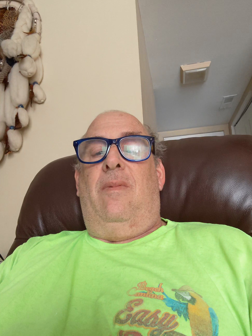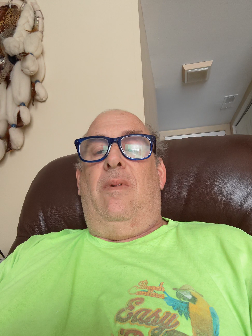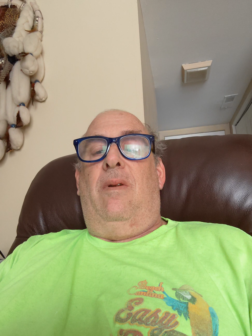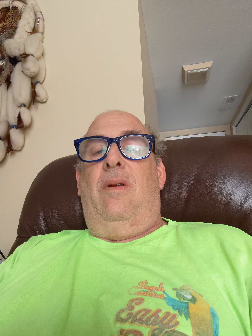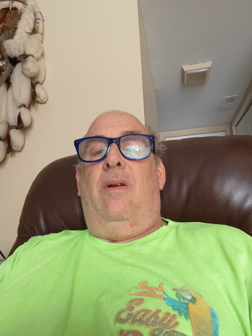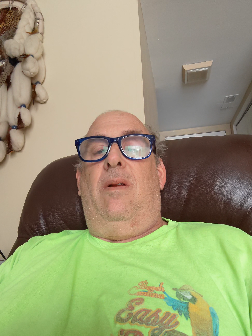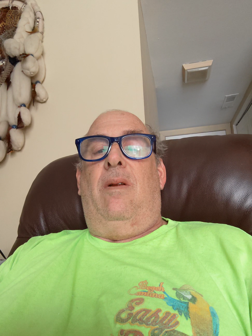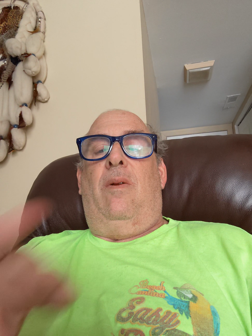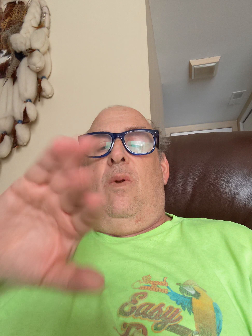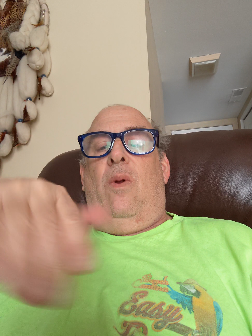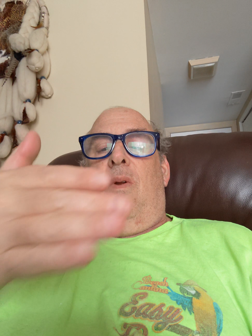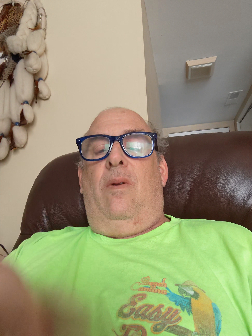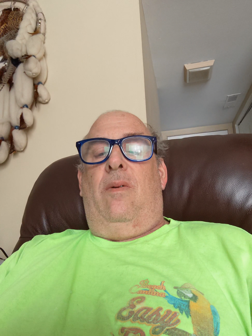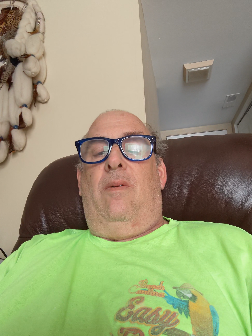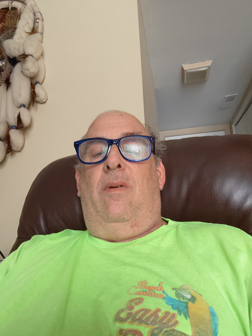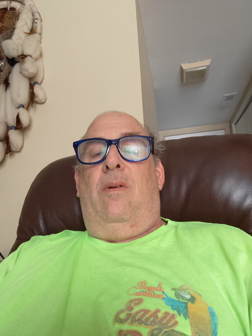all